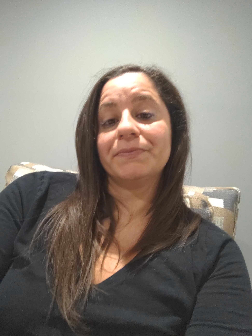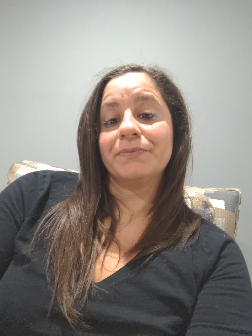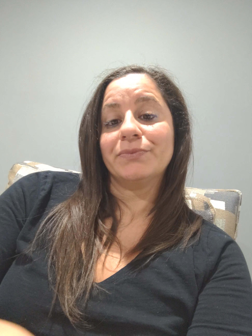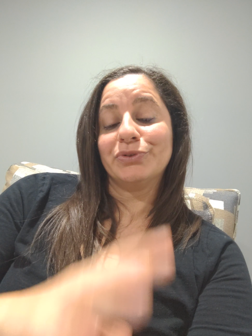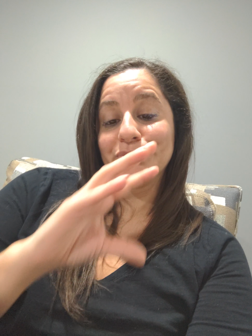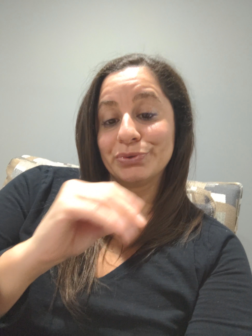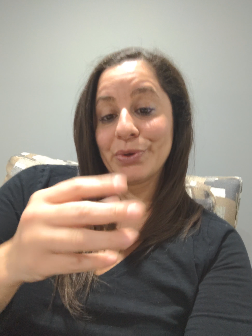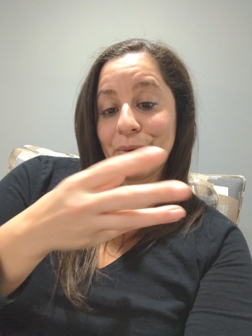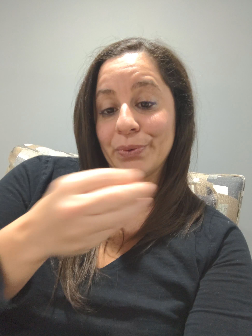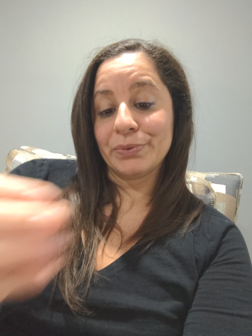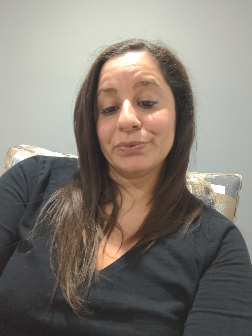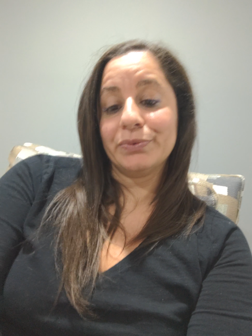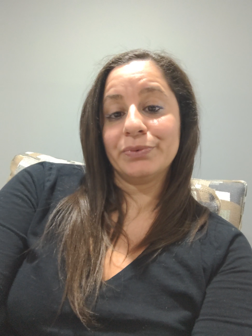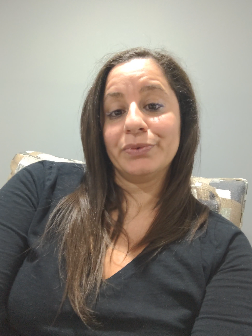story